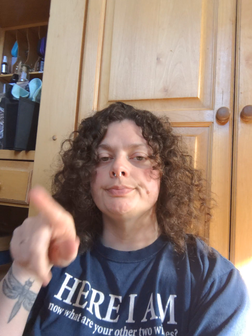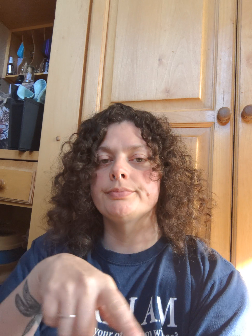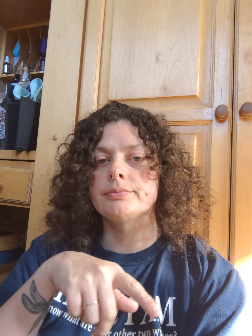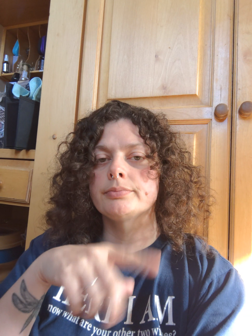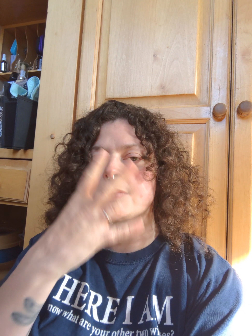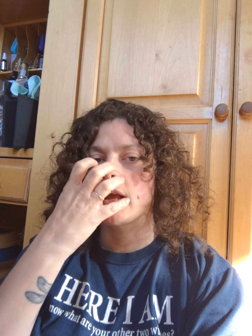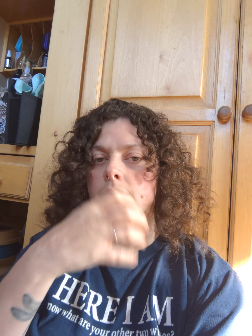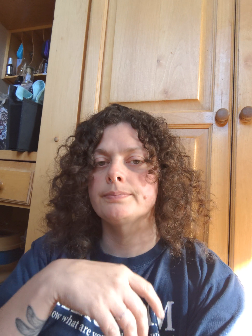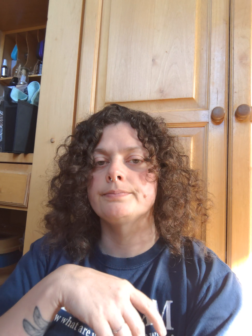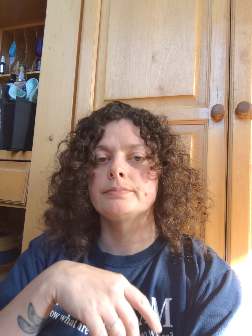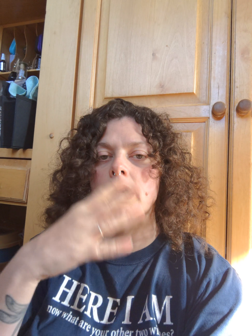mad